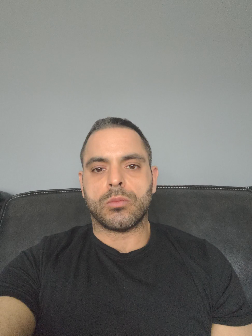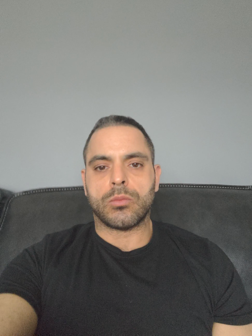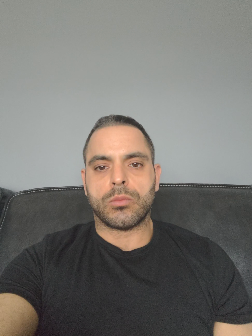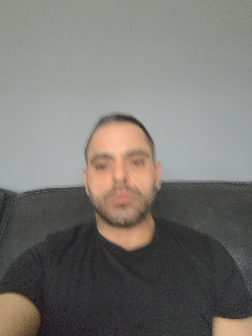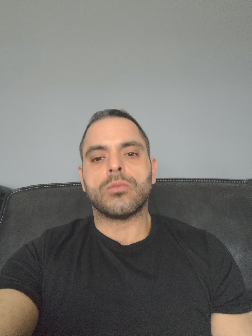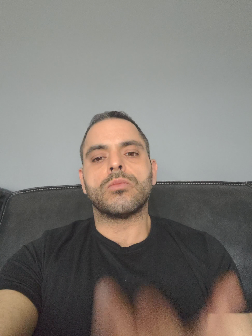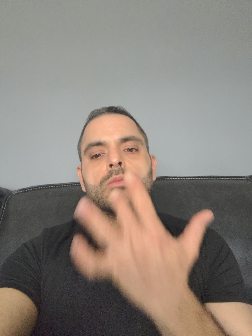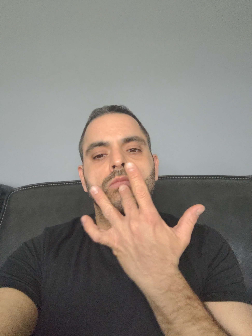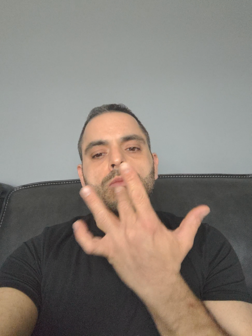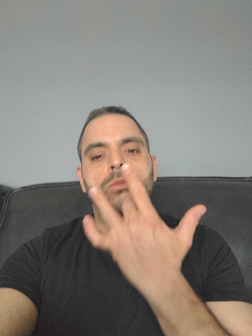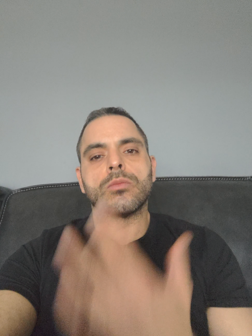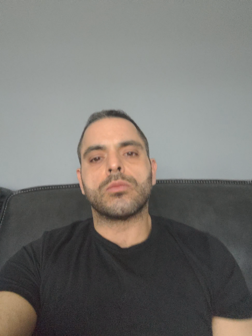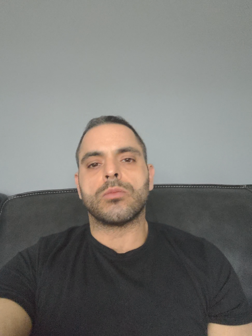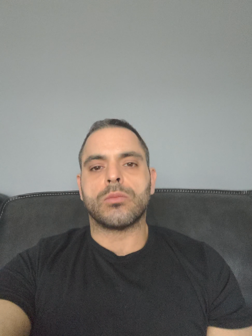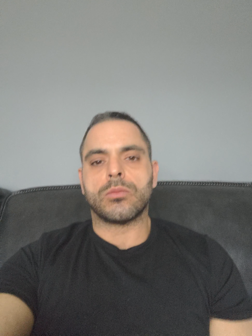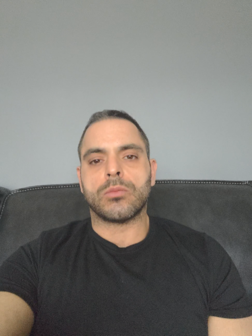taste